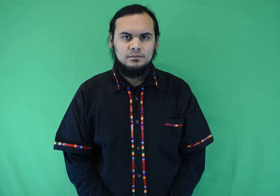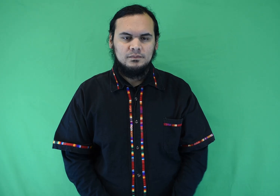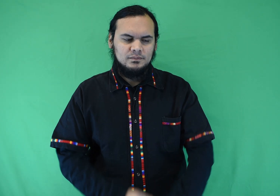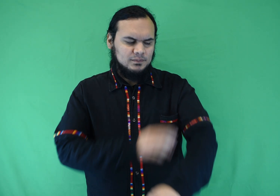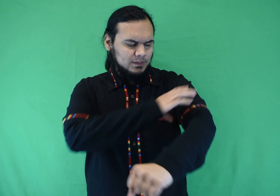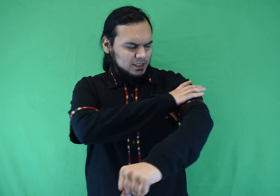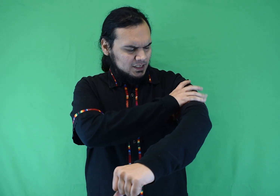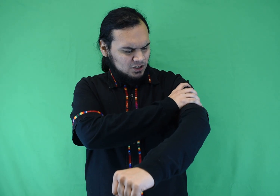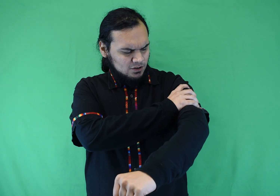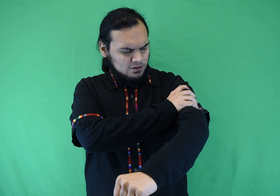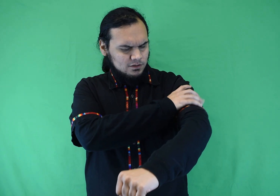presión arterial